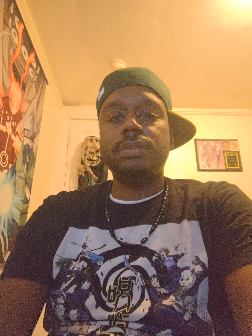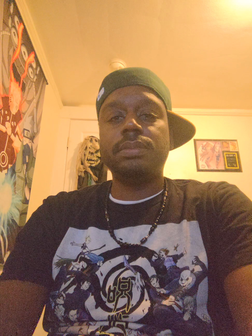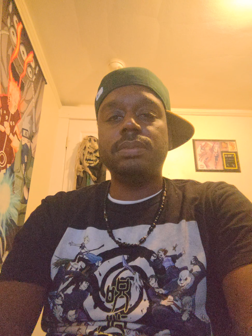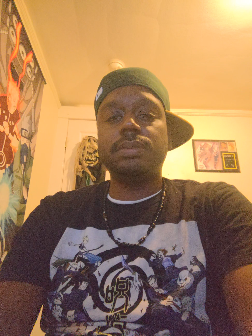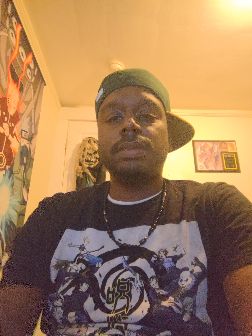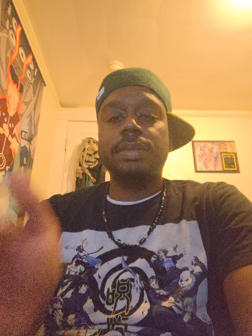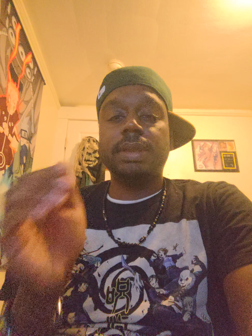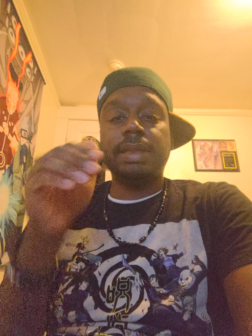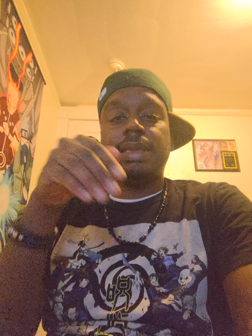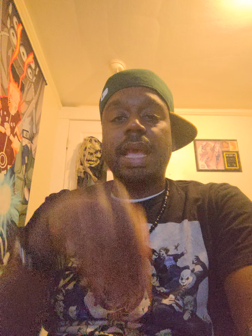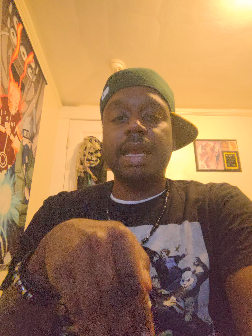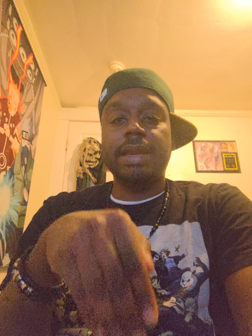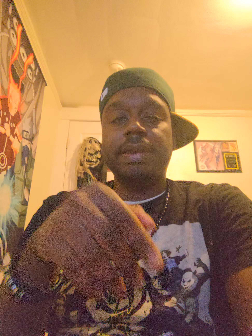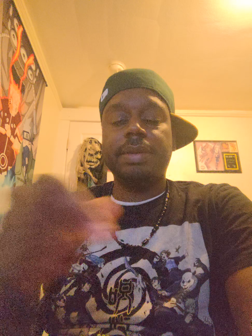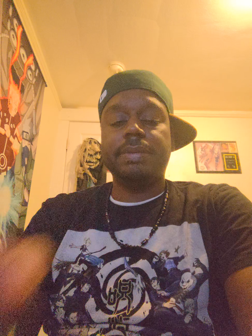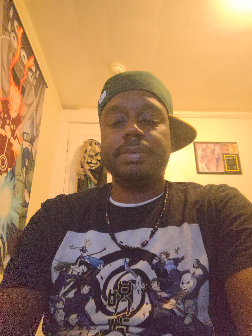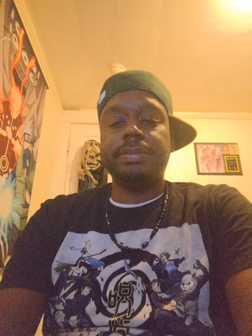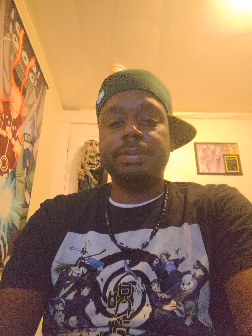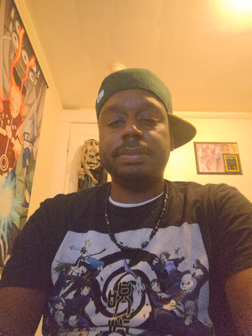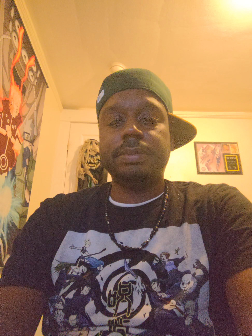night